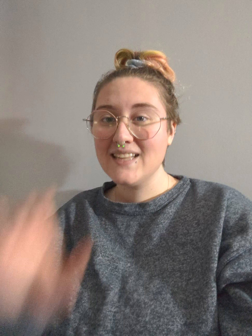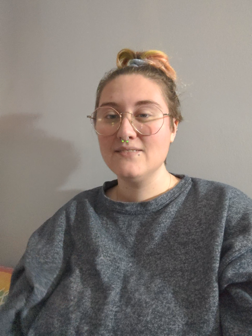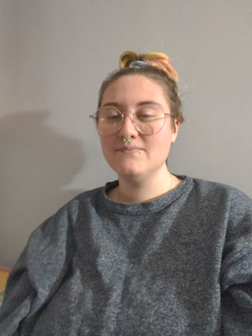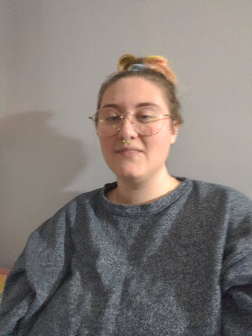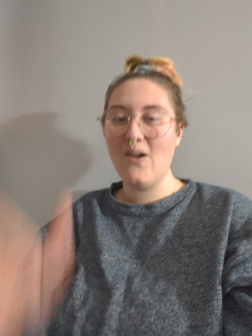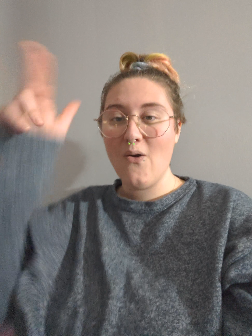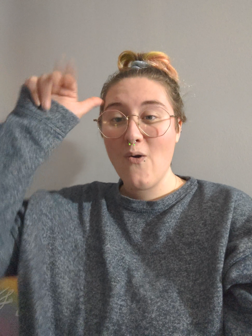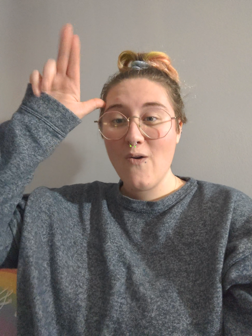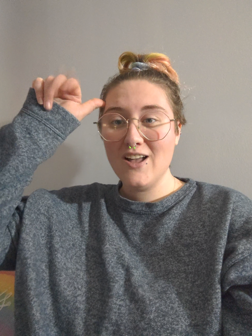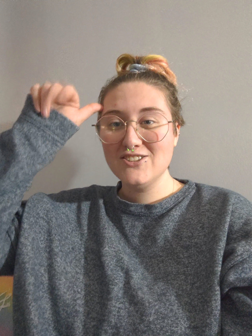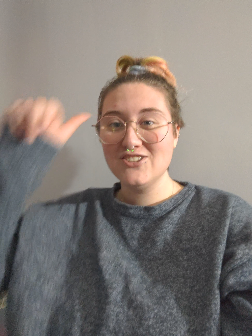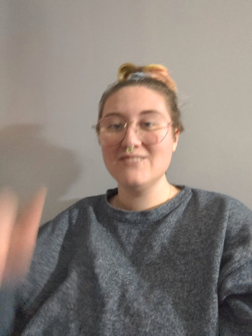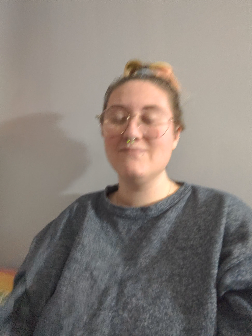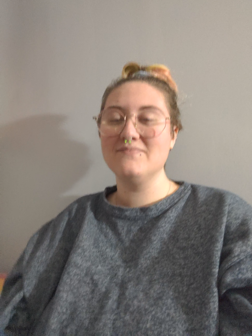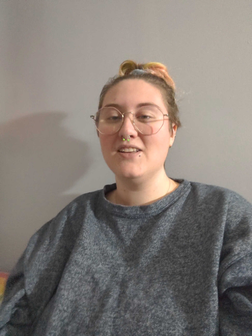horse